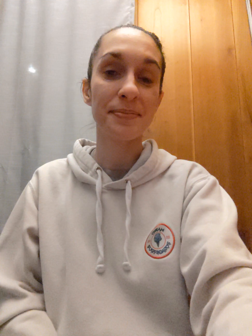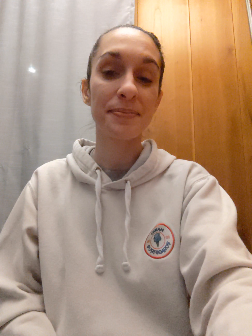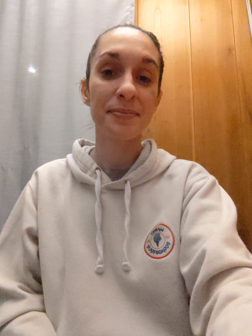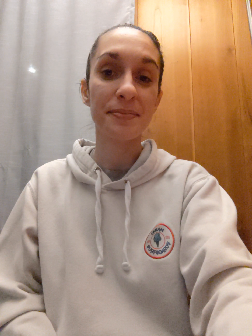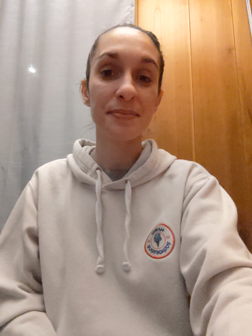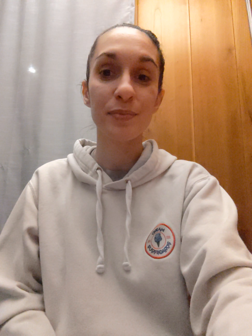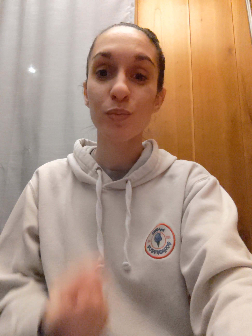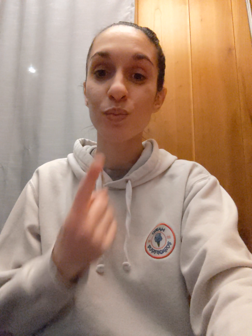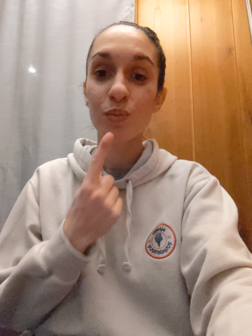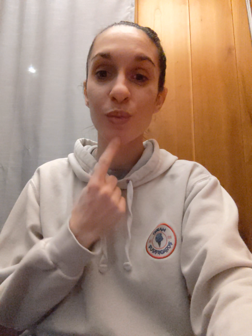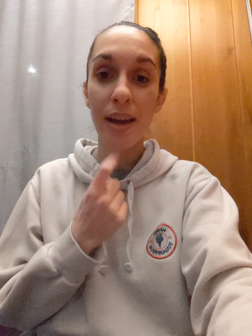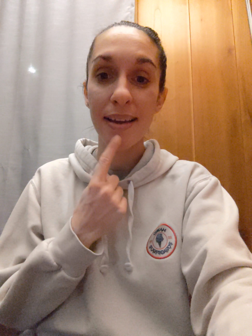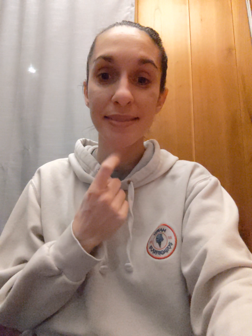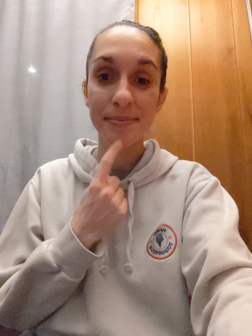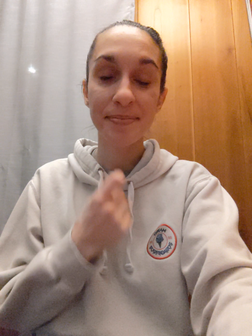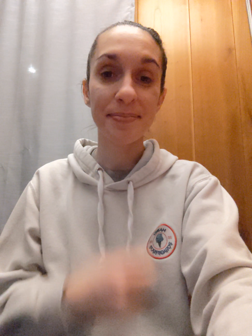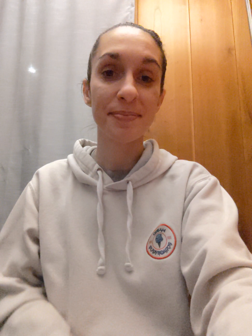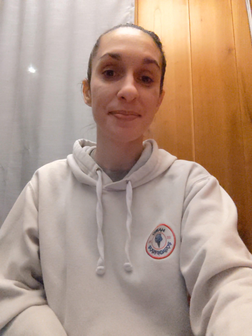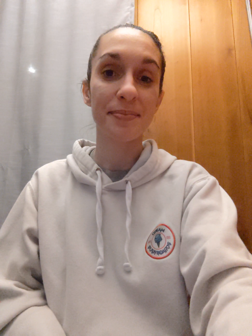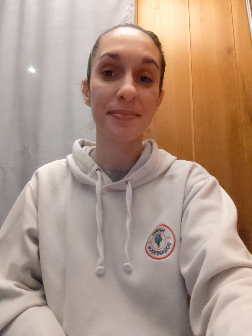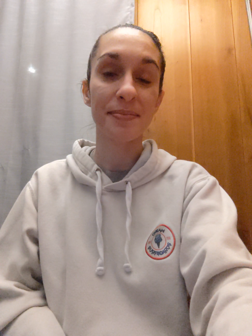red